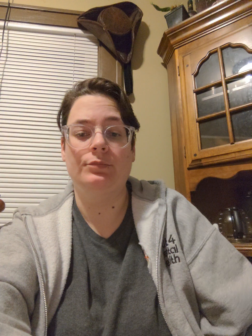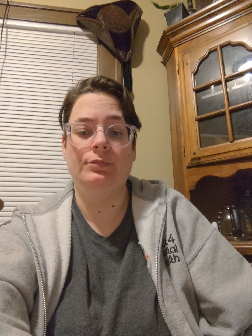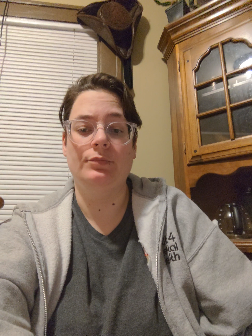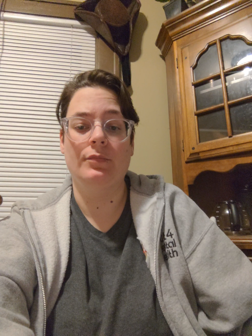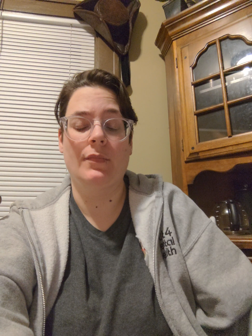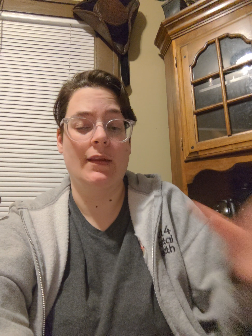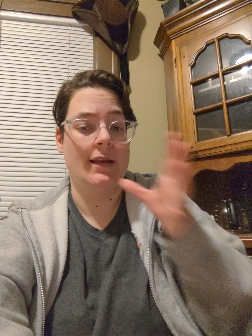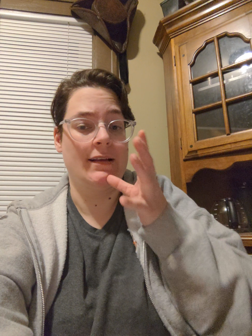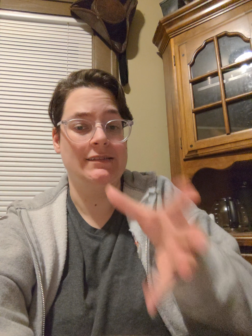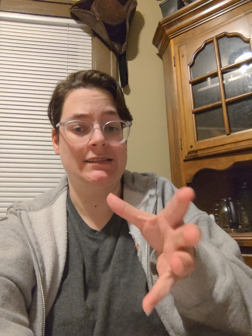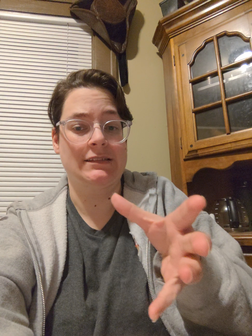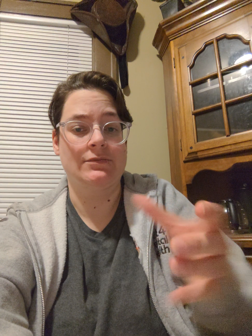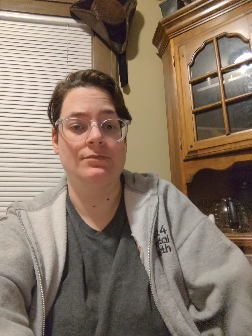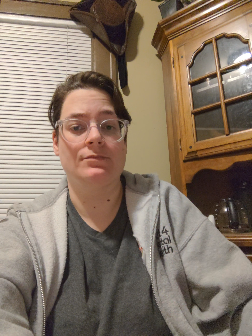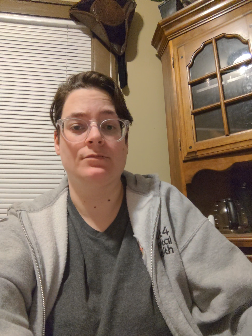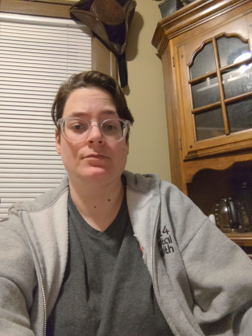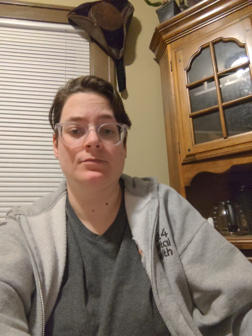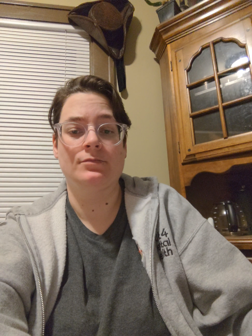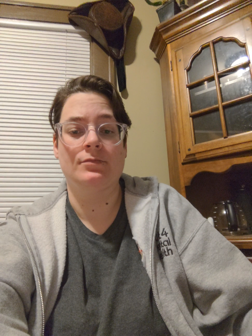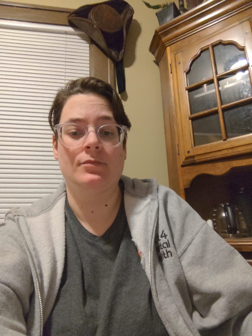hate